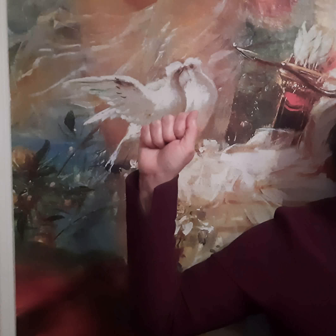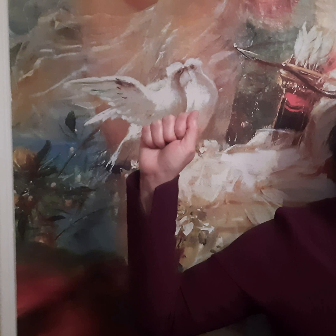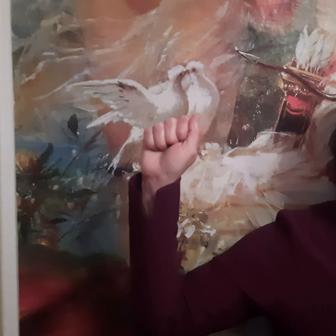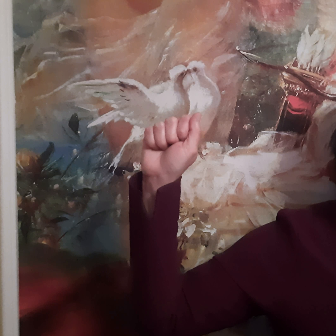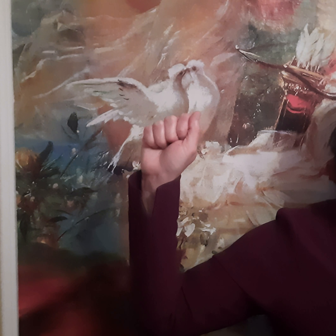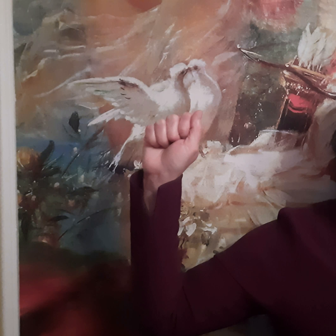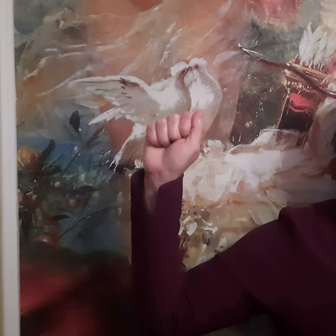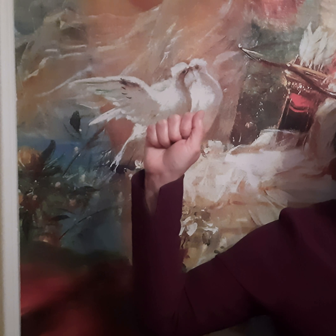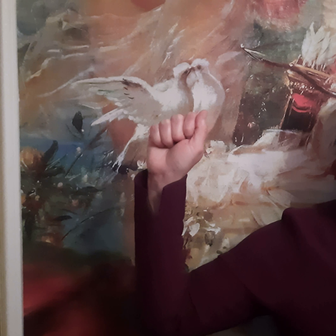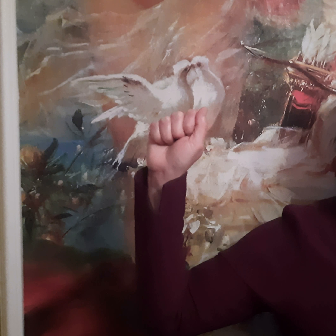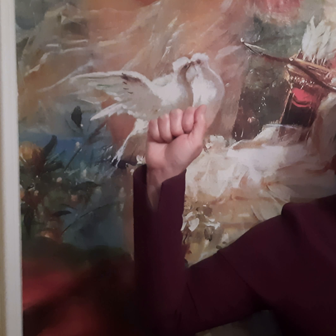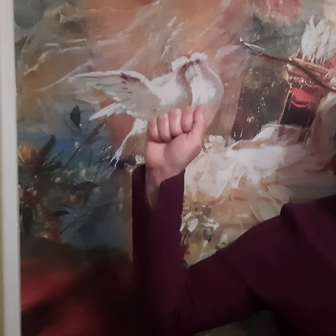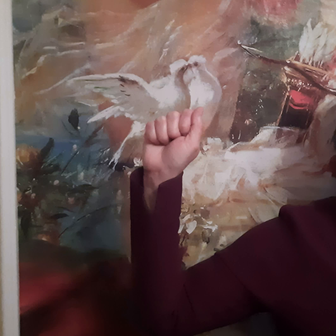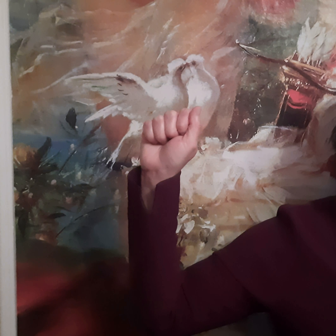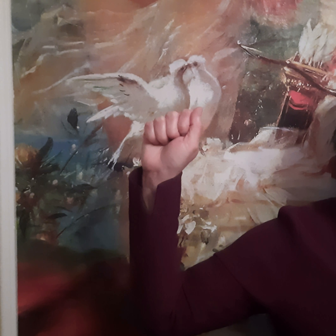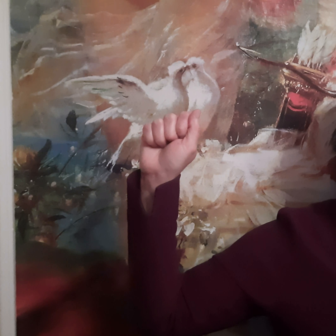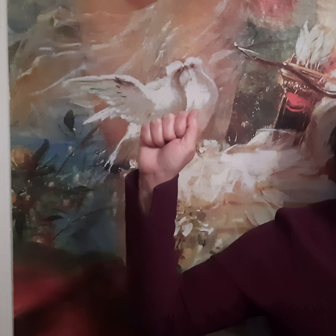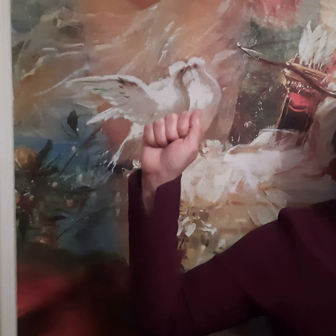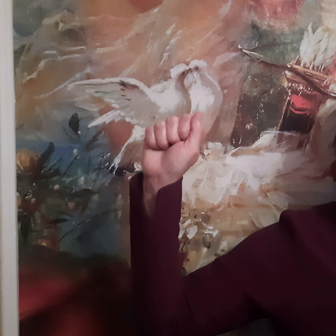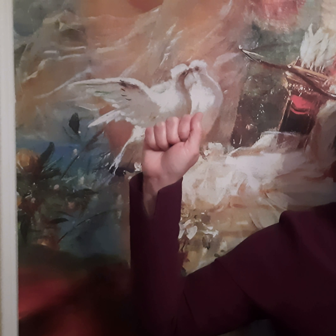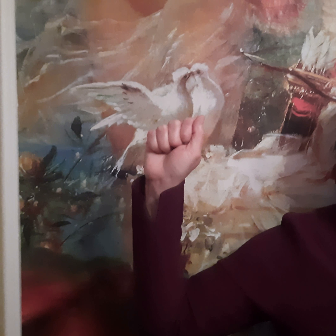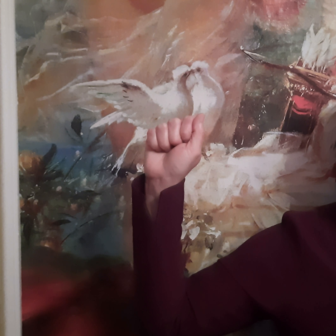А